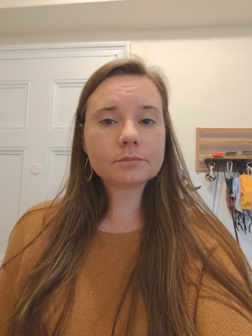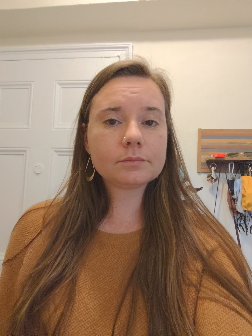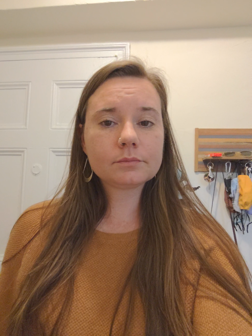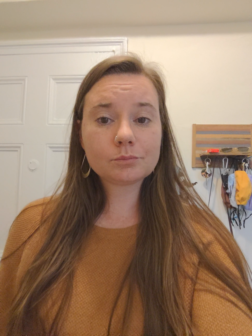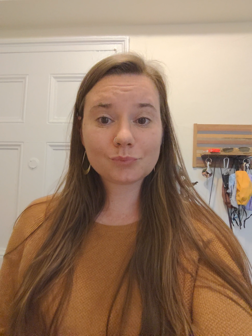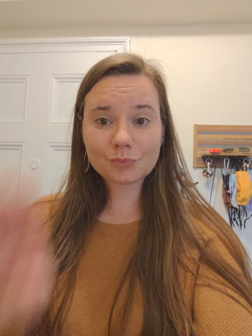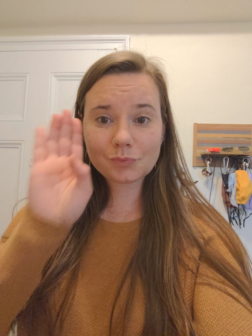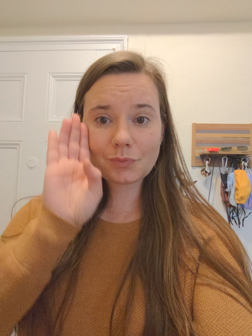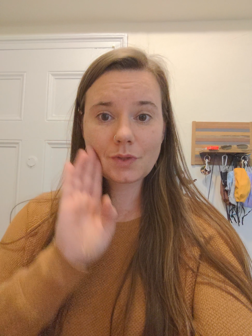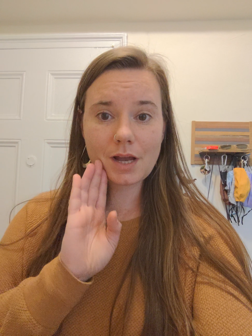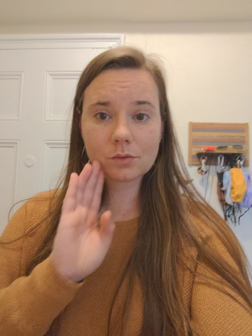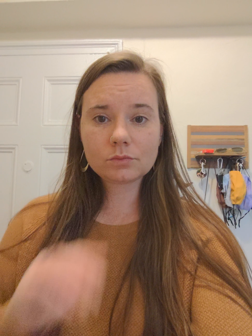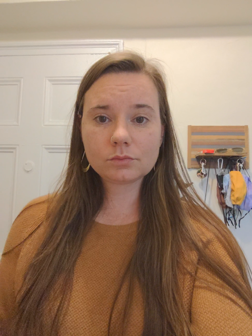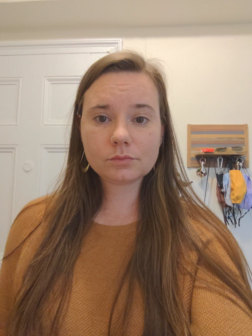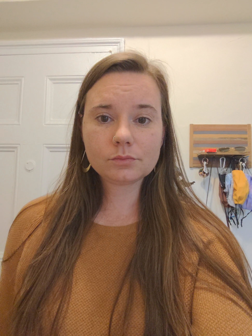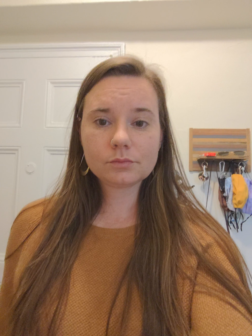brown